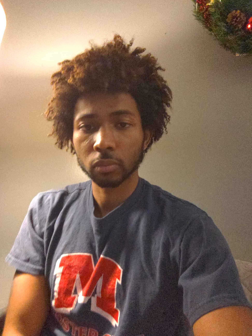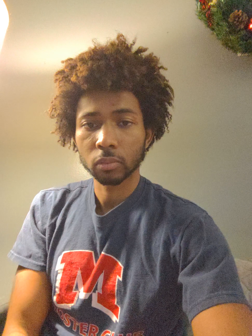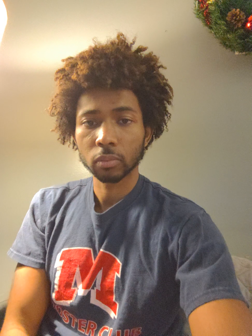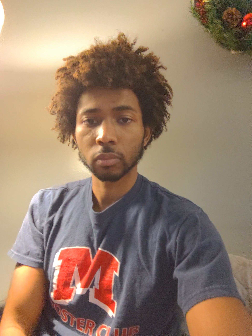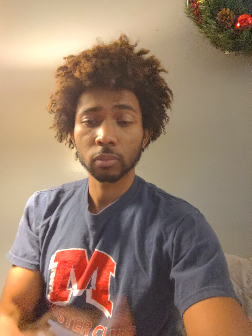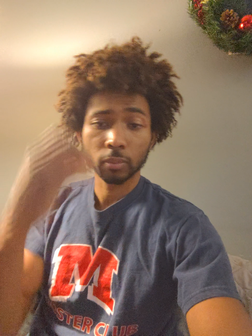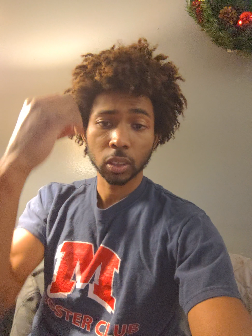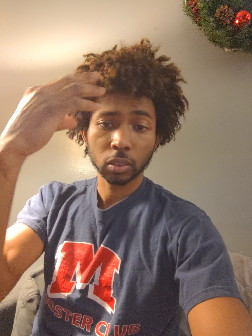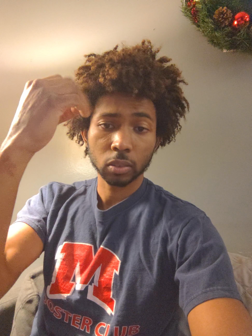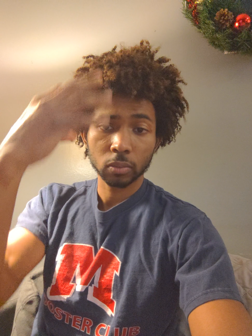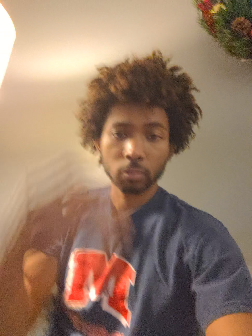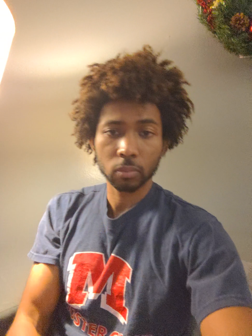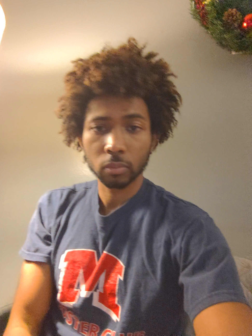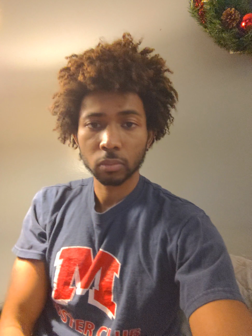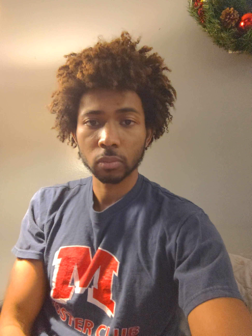shower